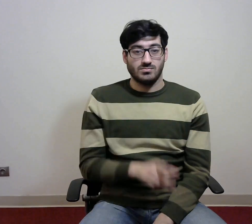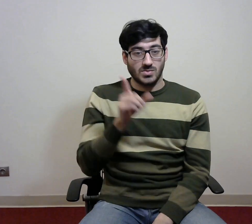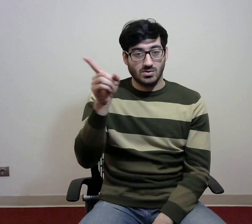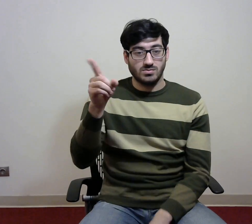O